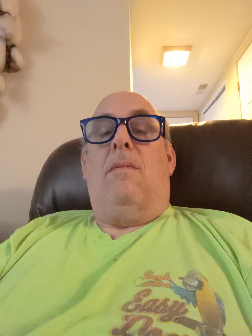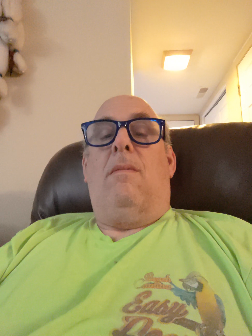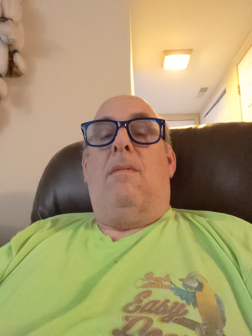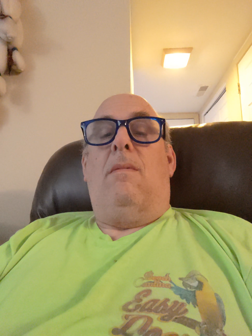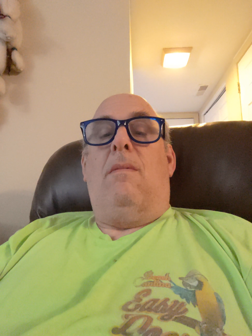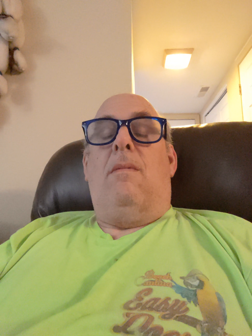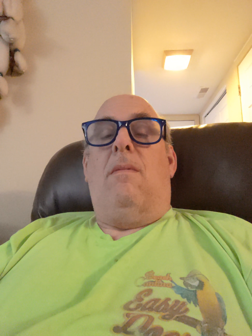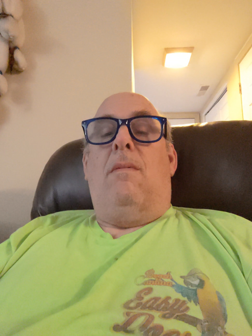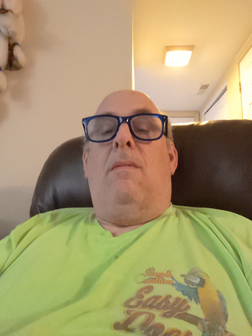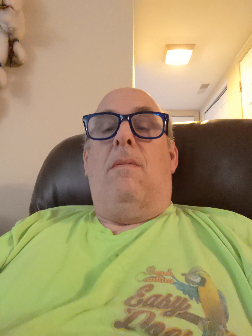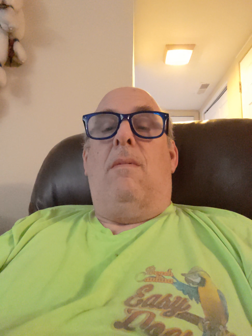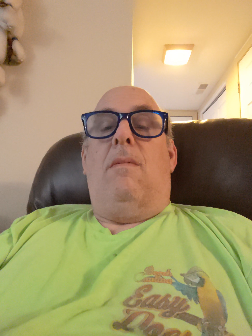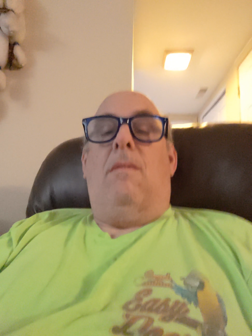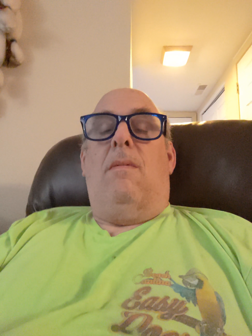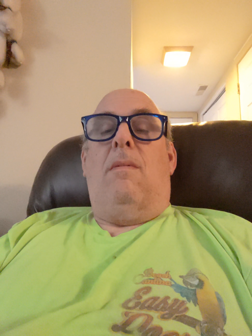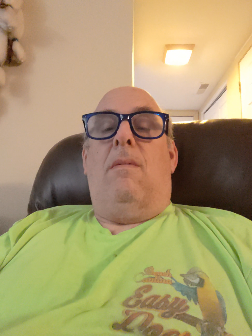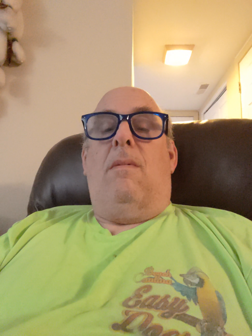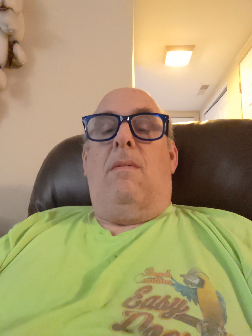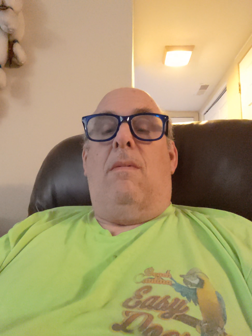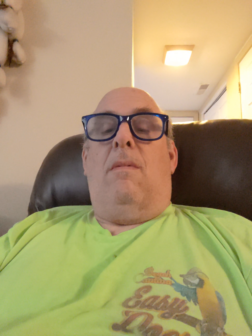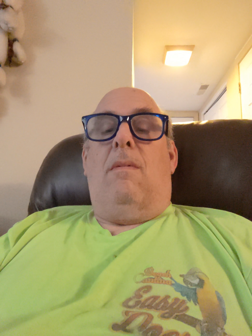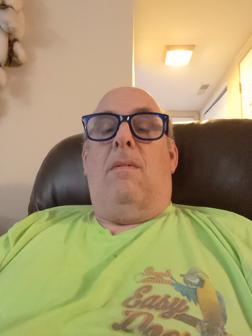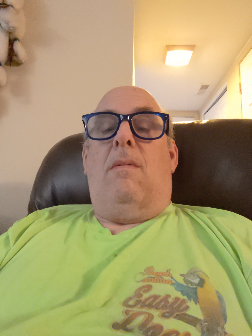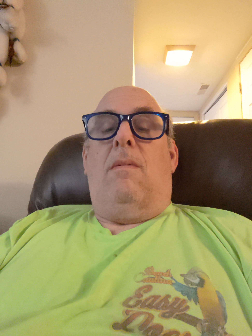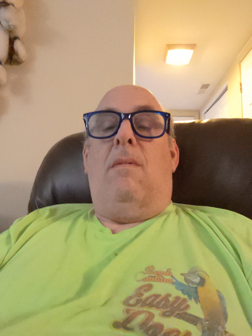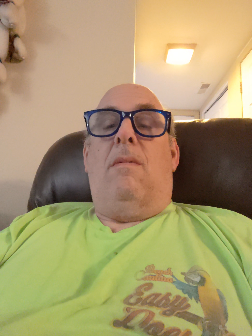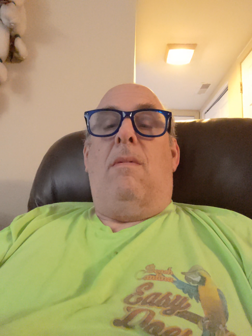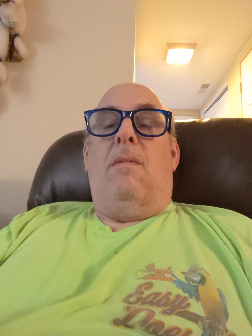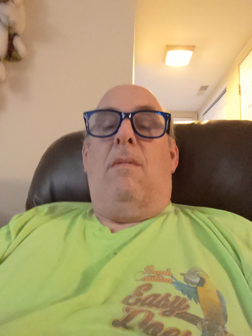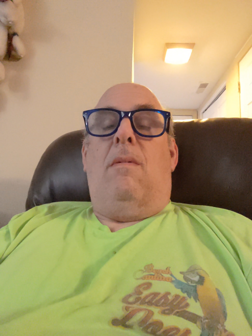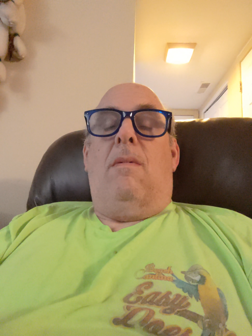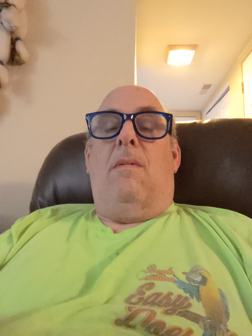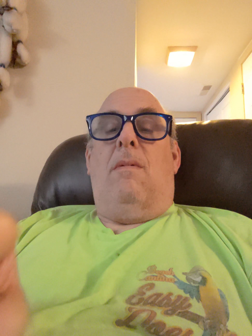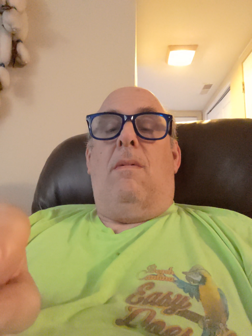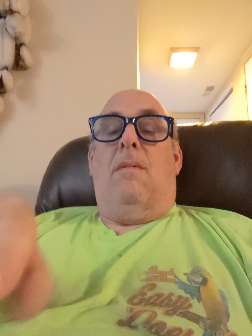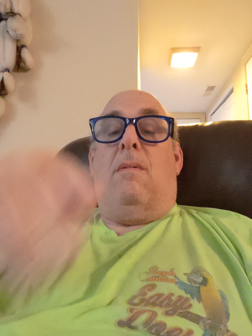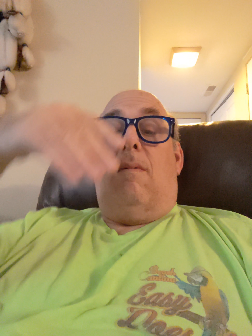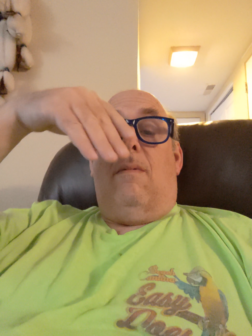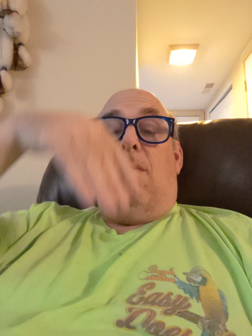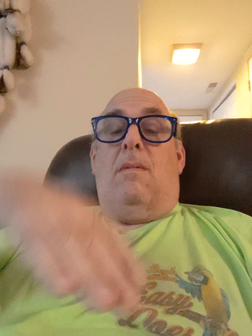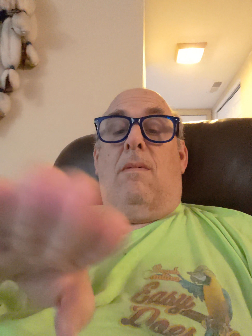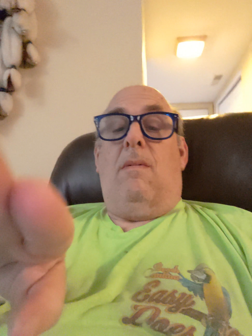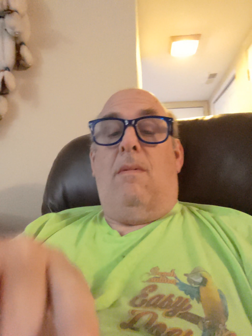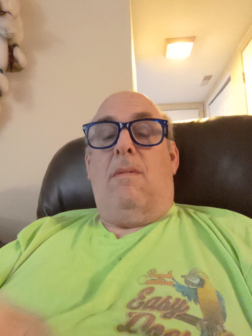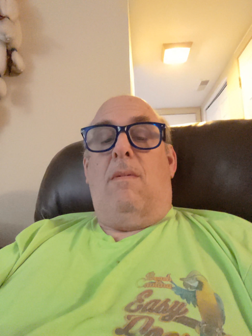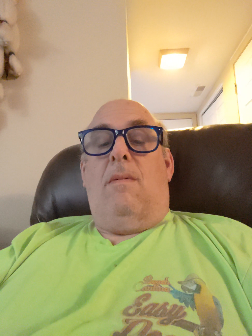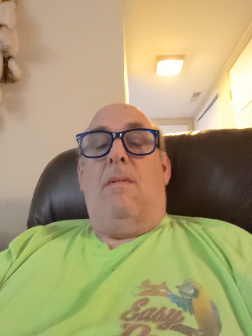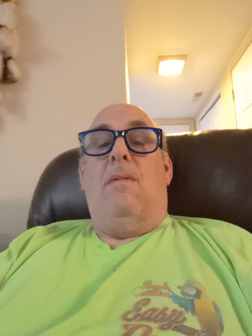into